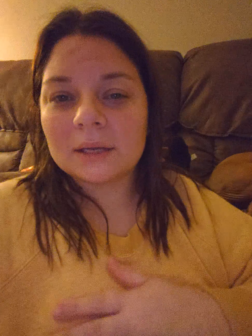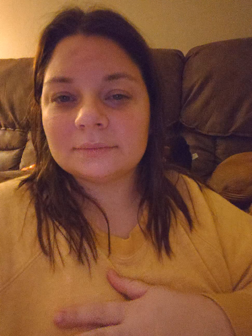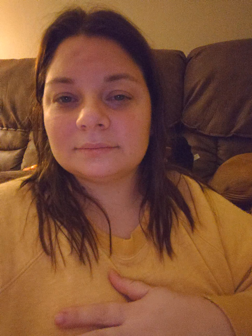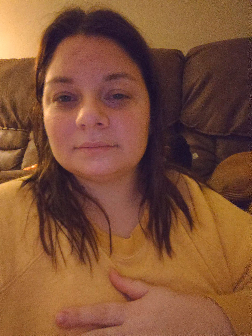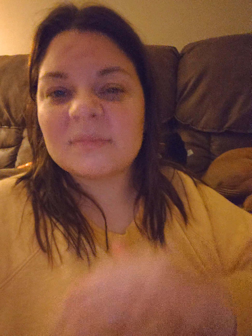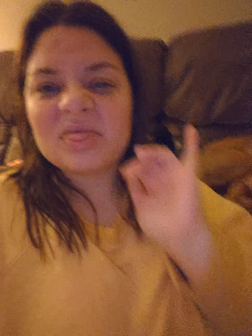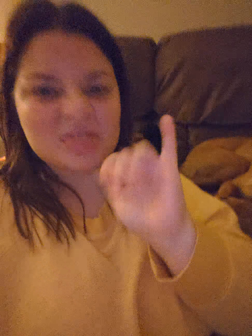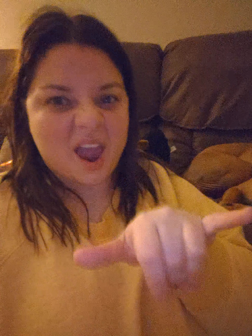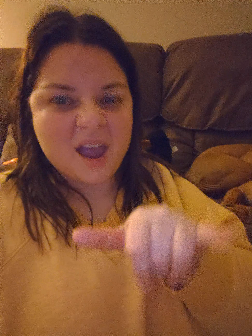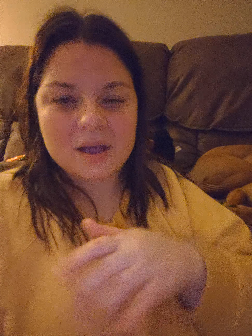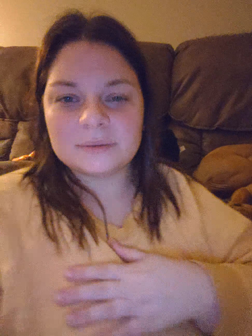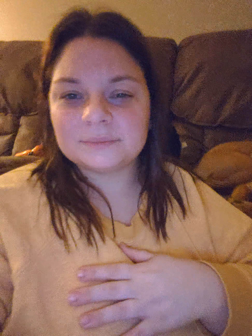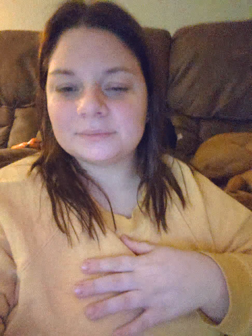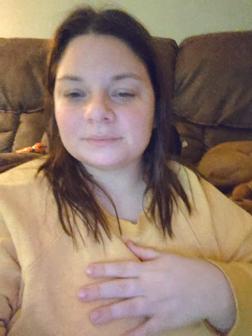that